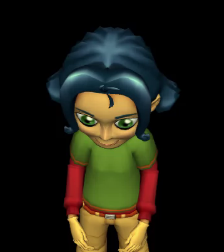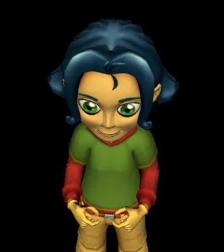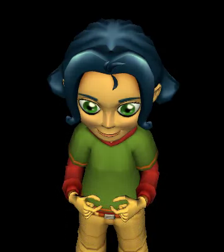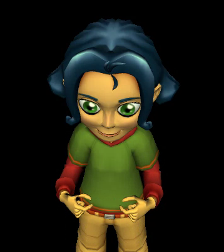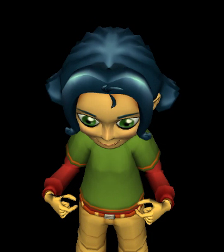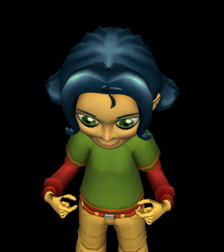واسع